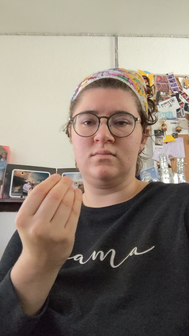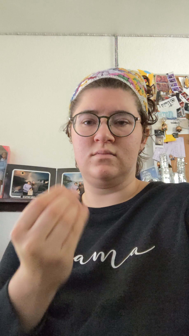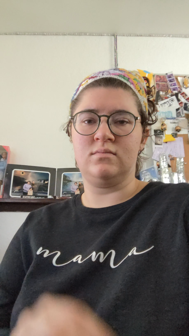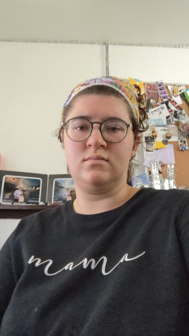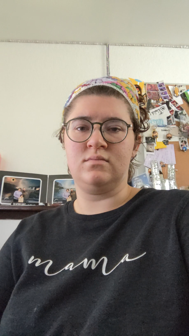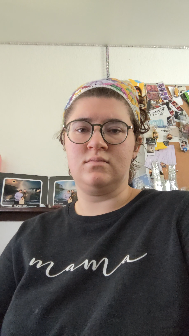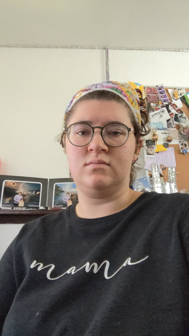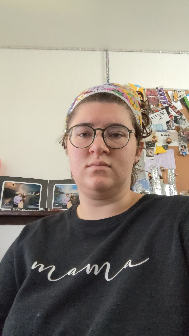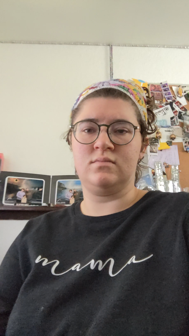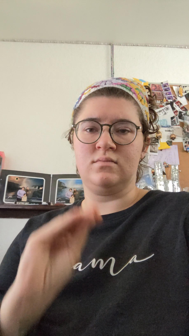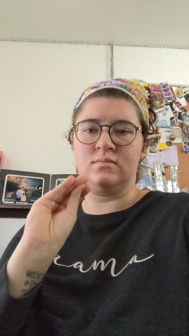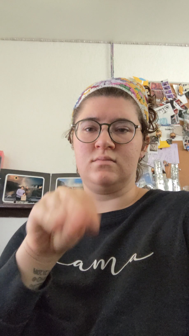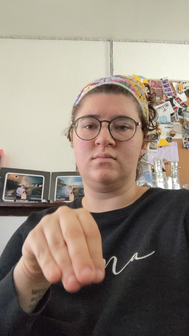put